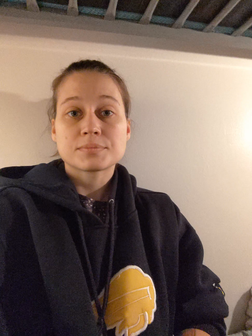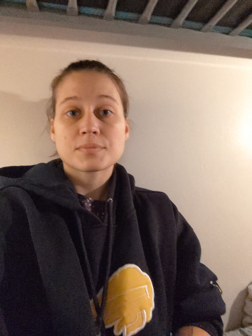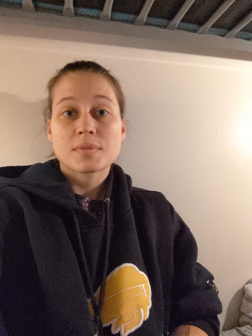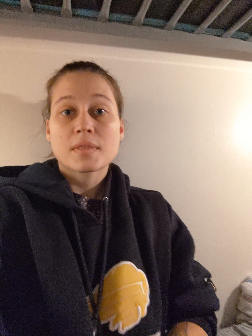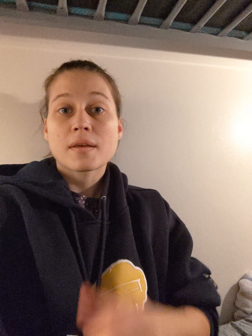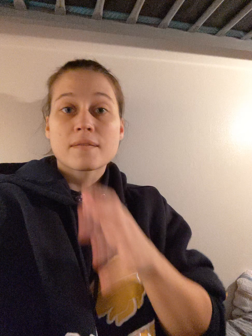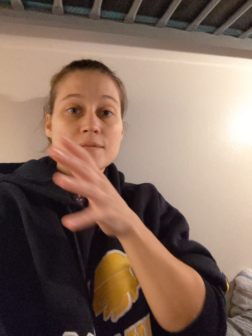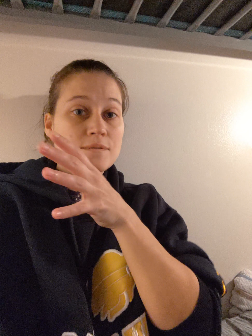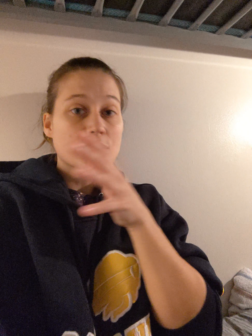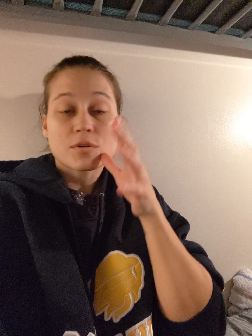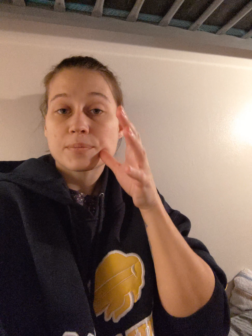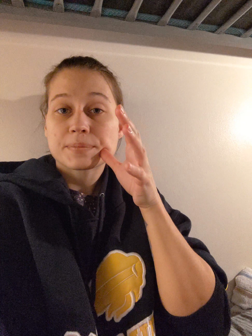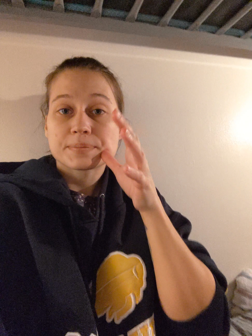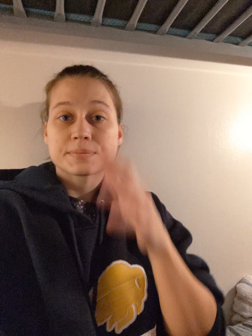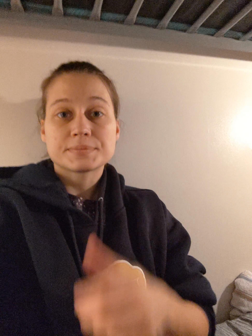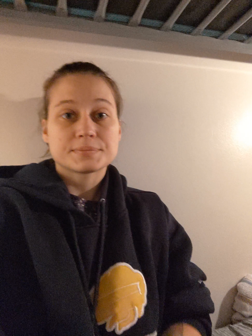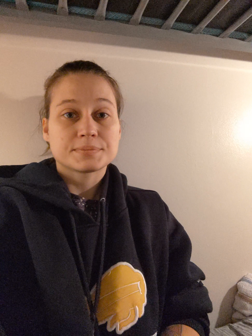farm